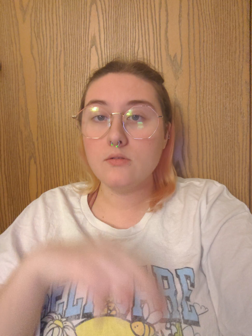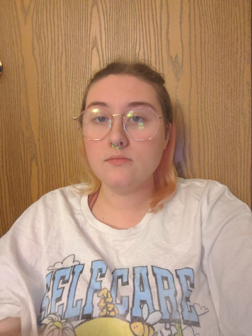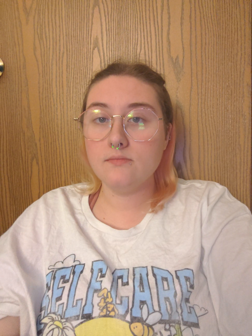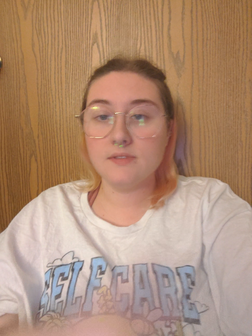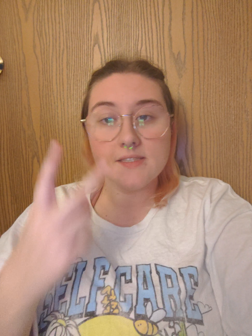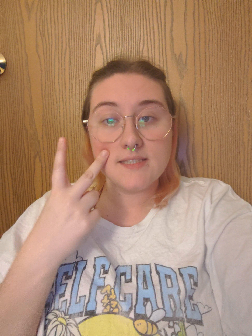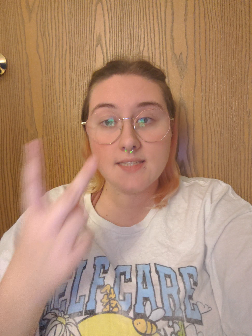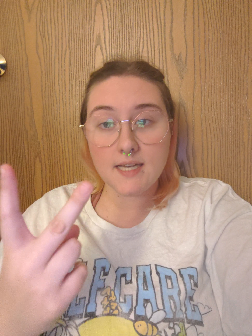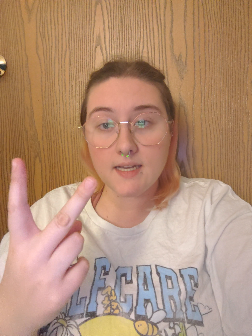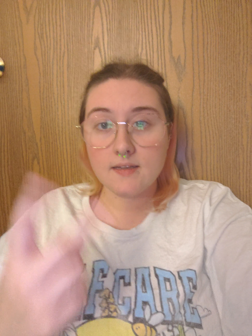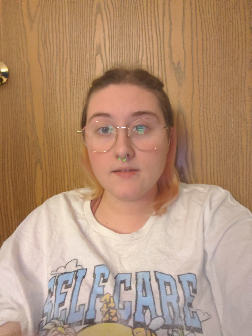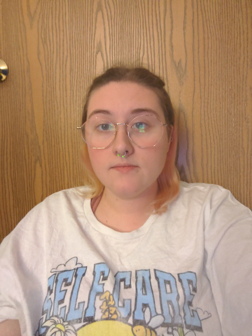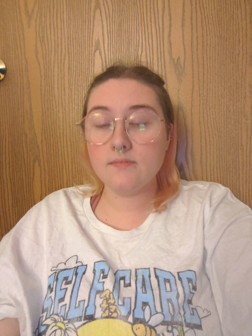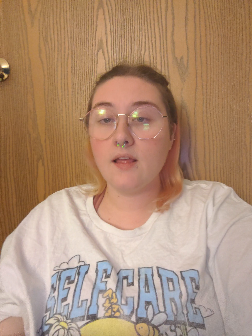see